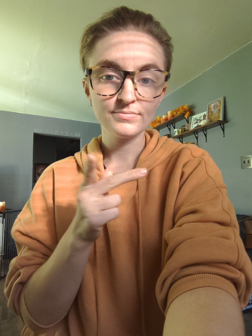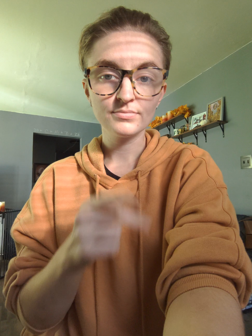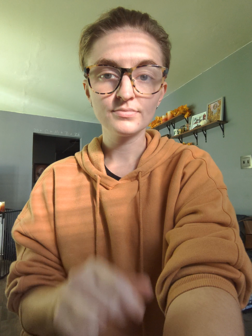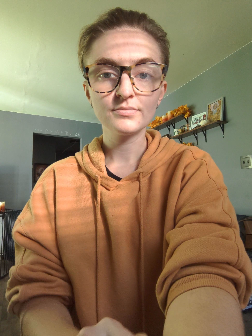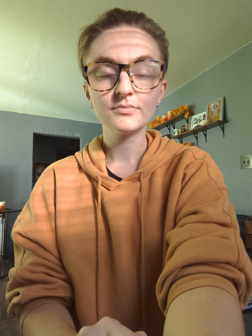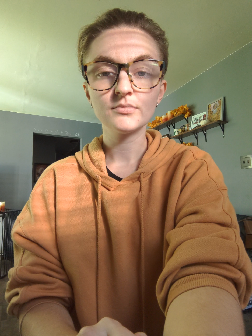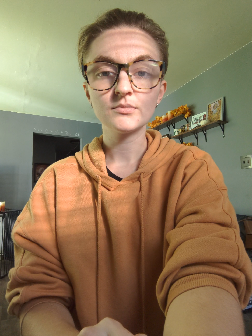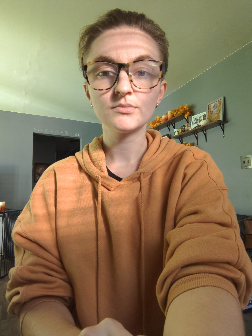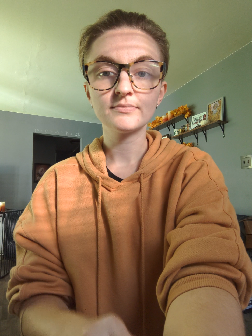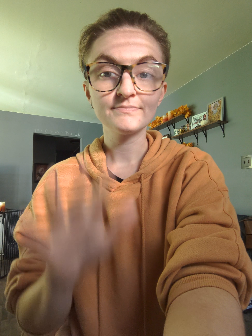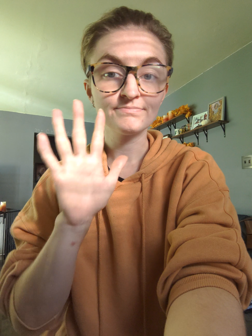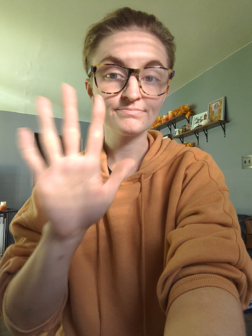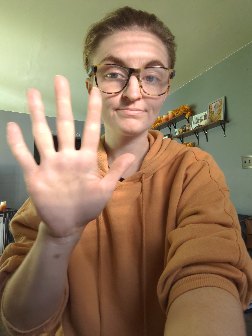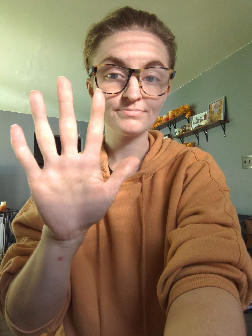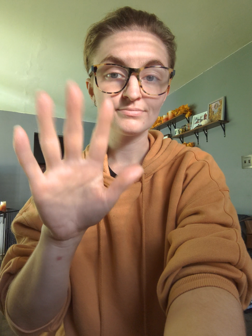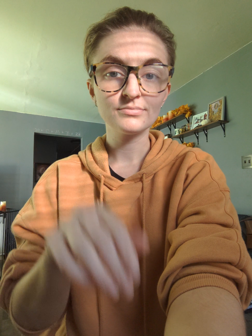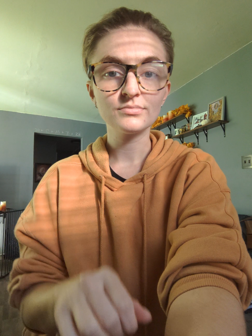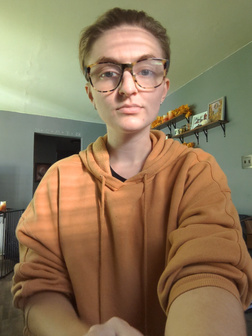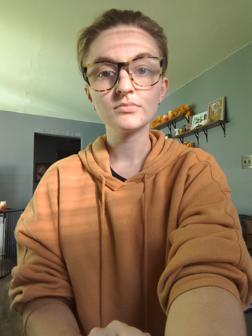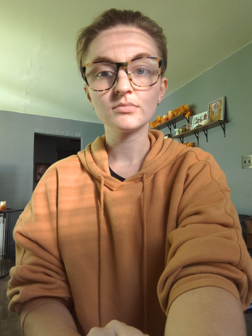give me five